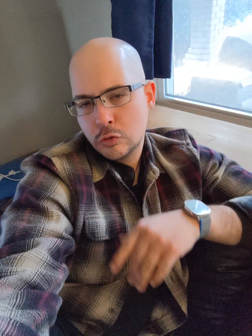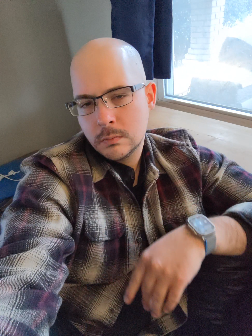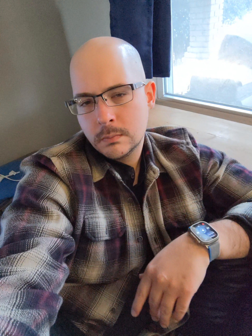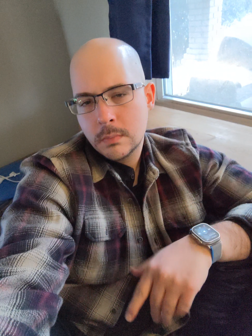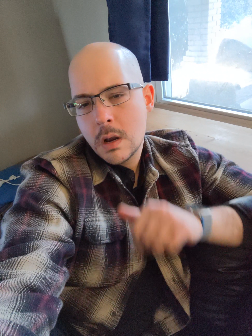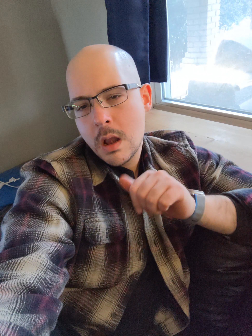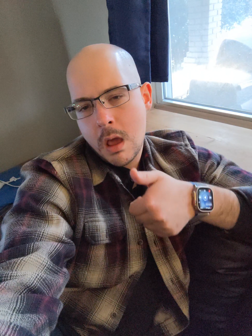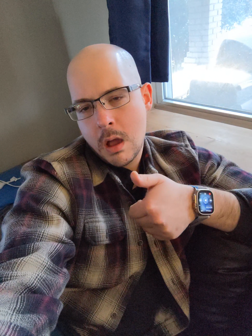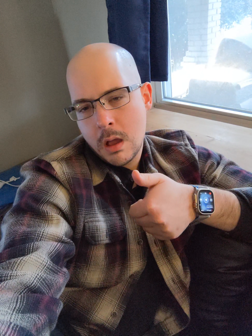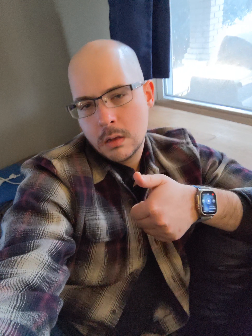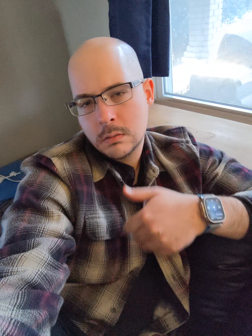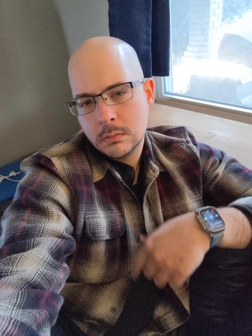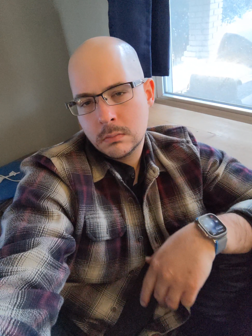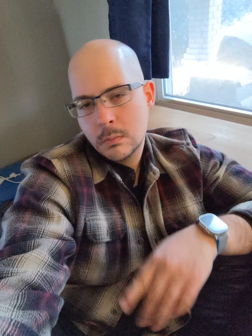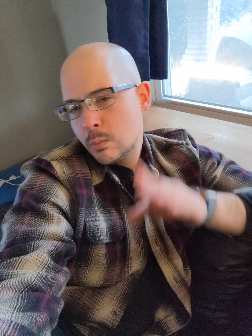not